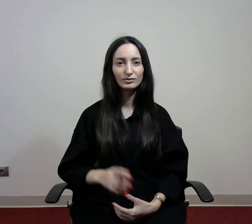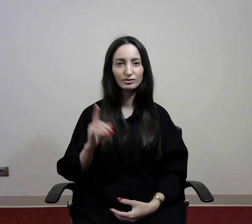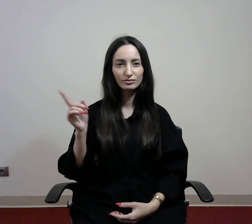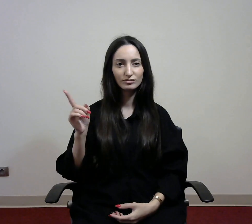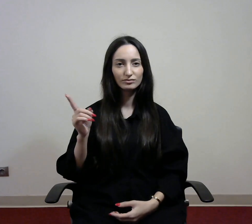onun